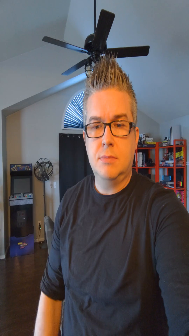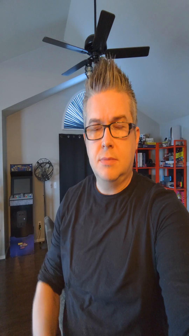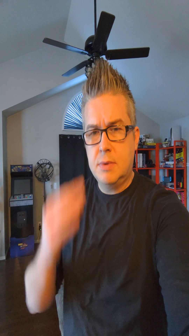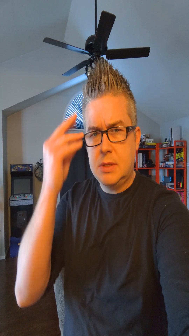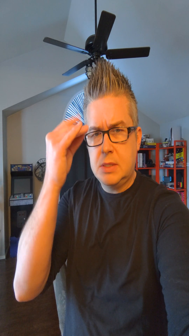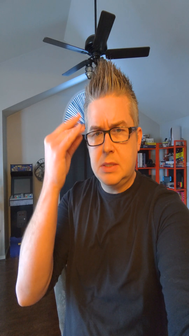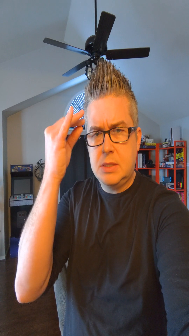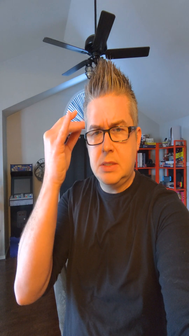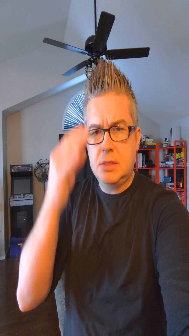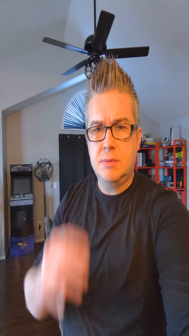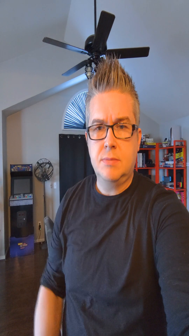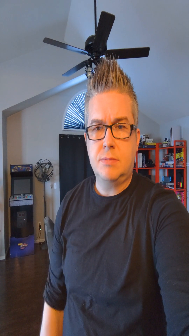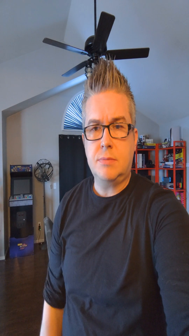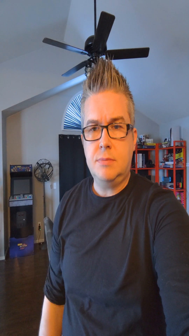think